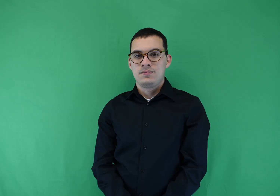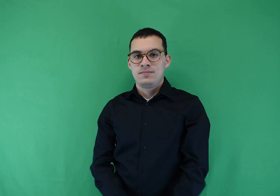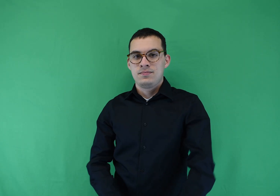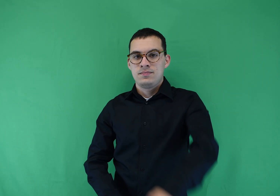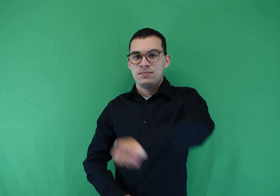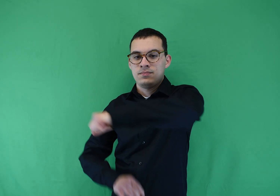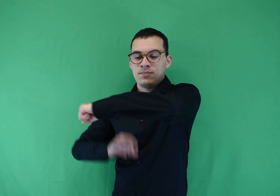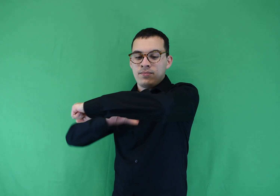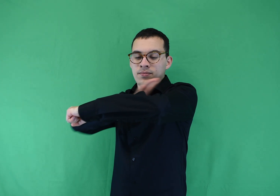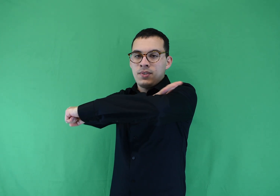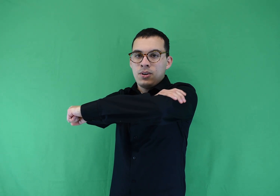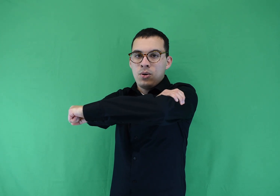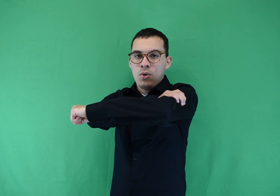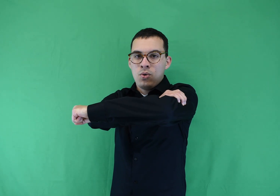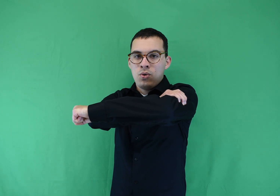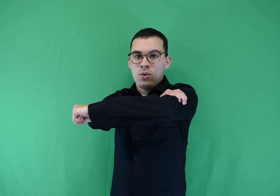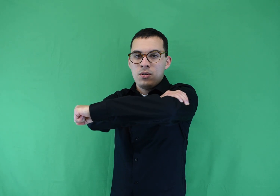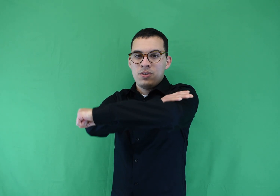presión arterial